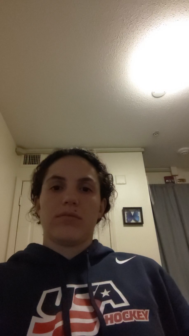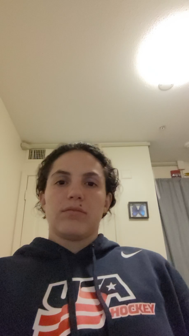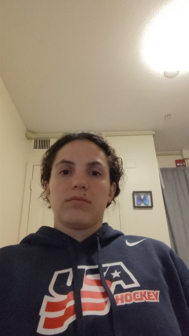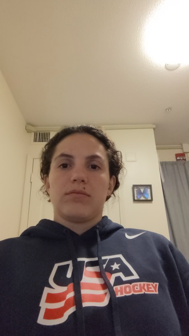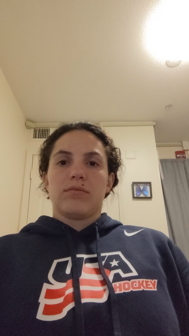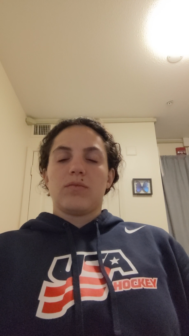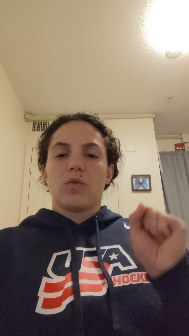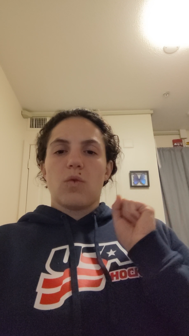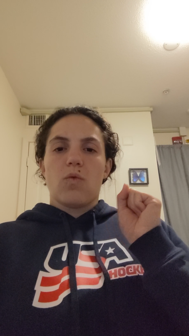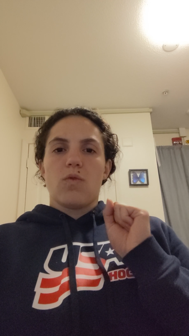cold